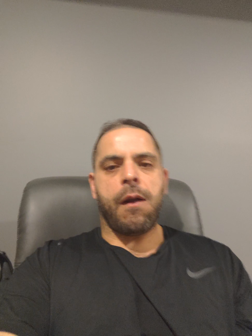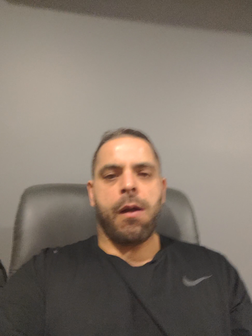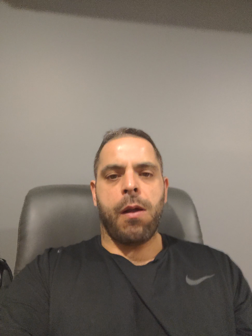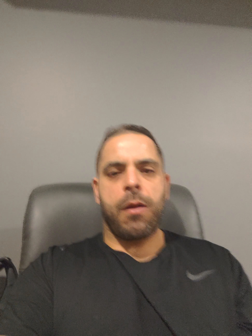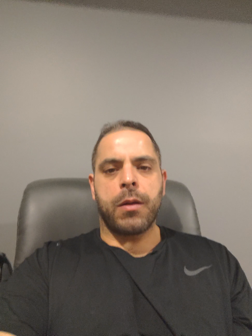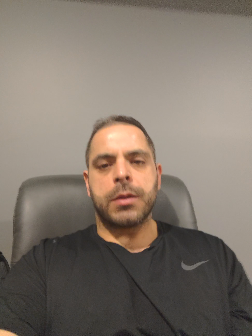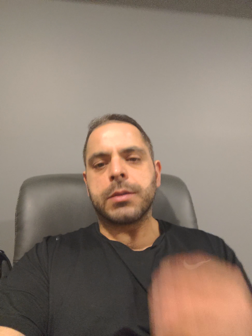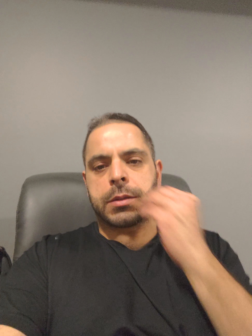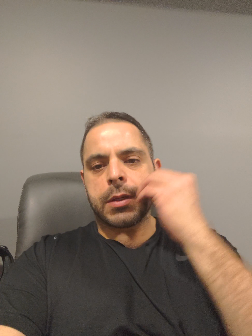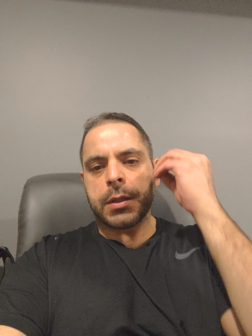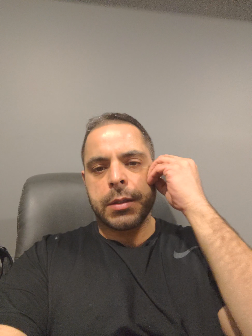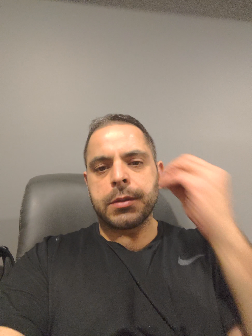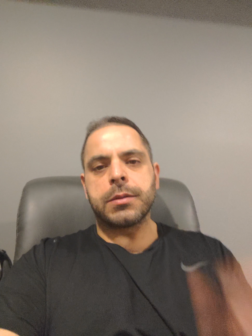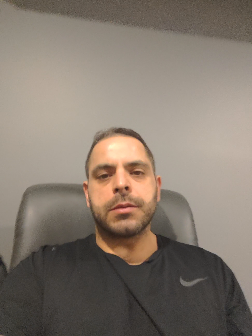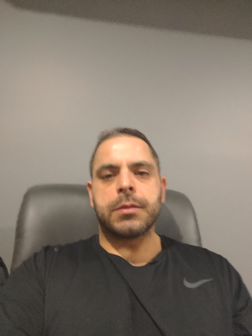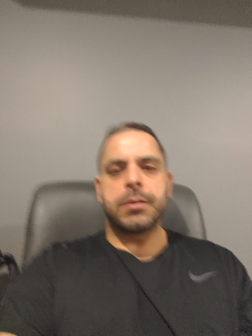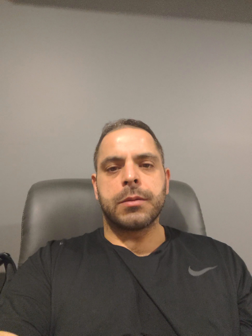kiss